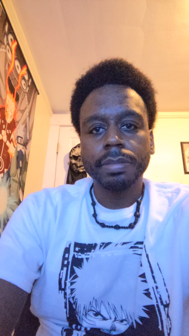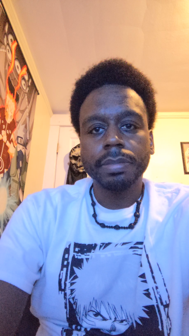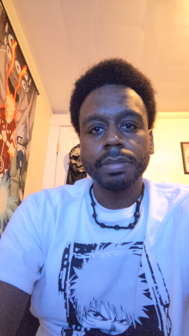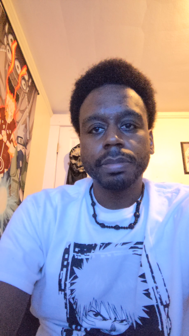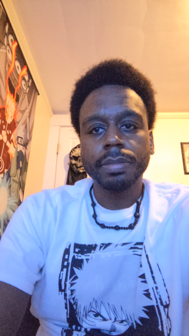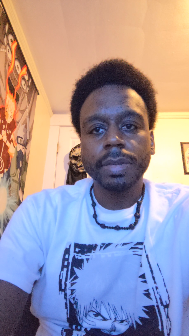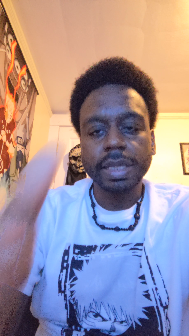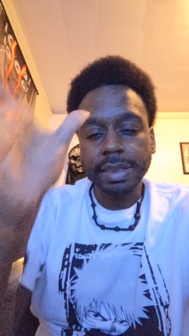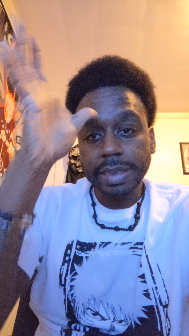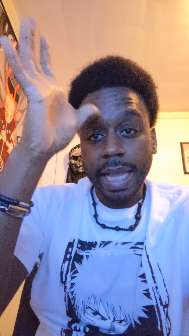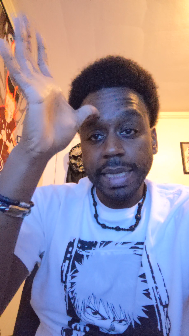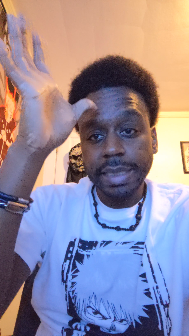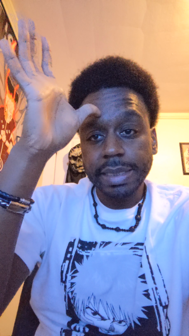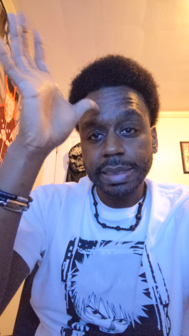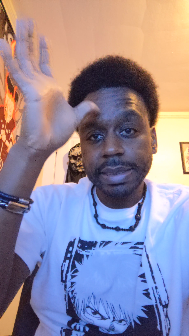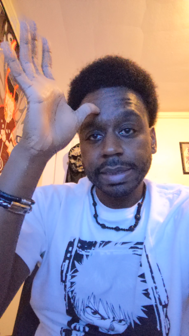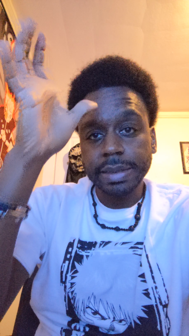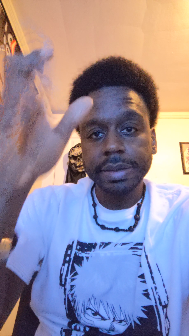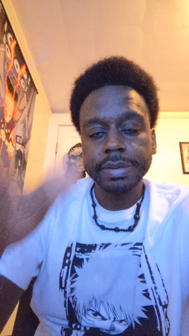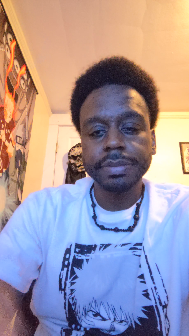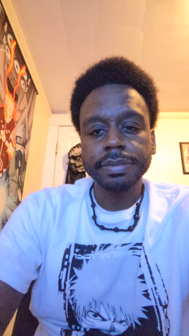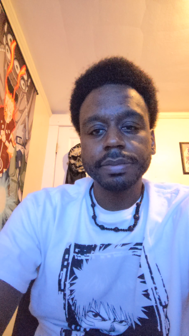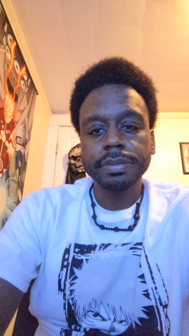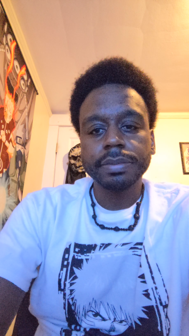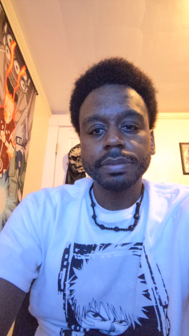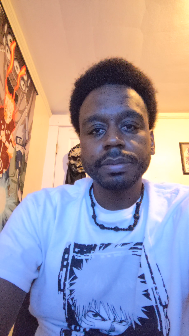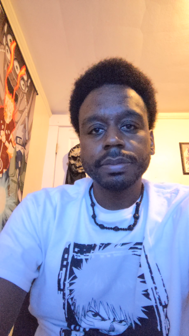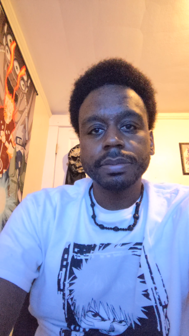daddy